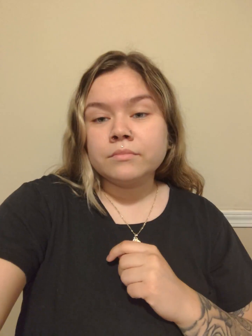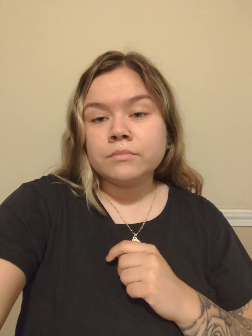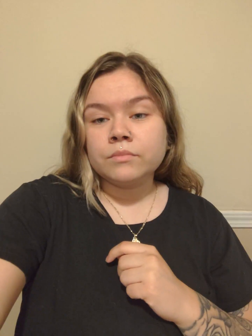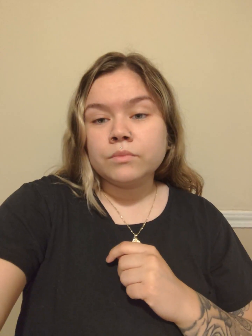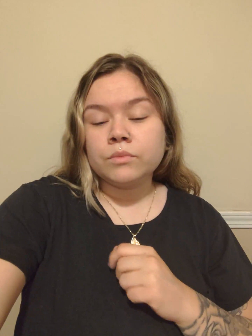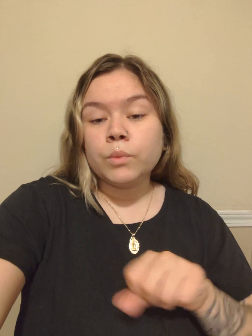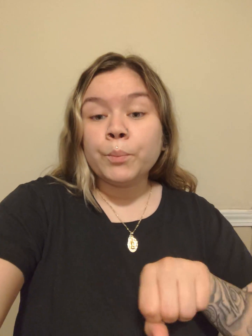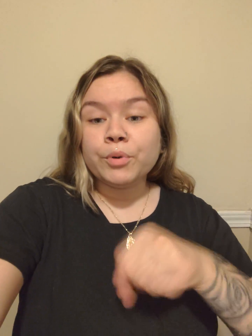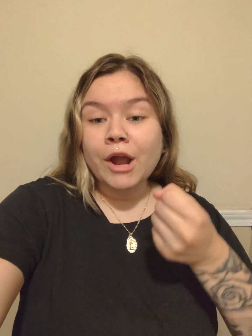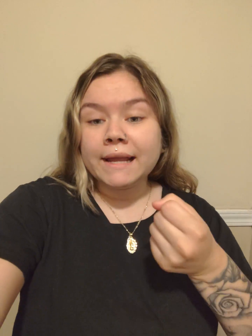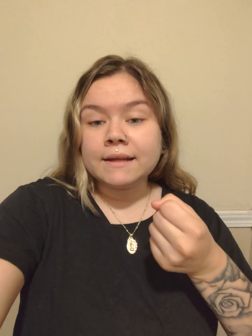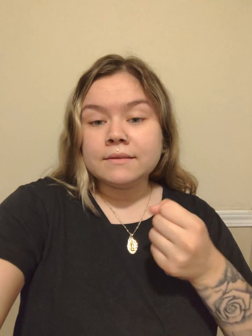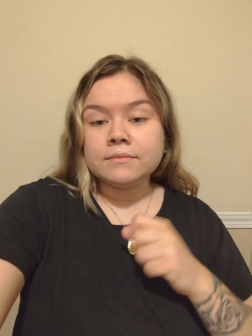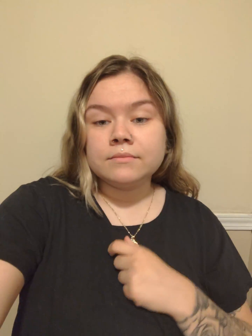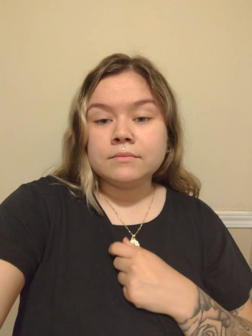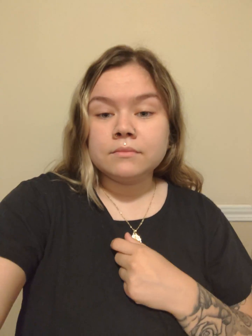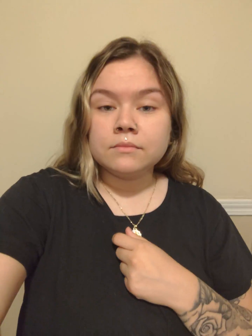break